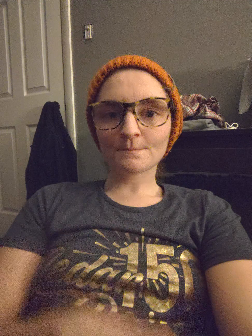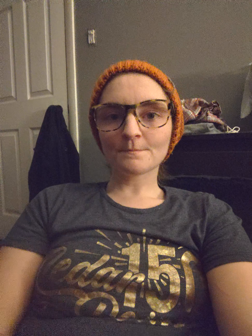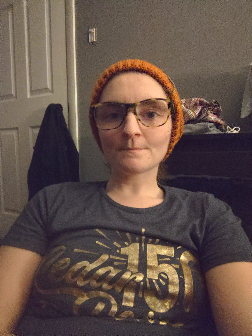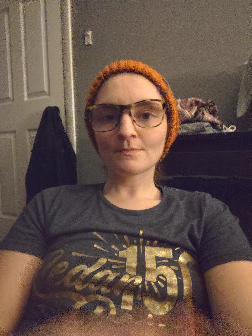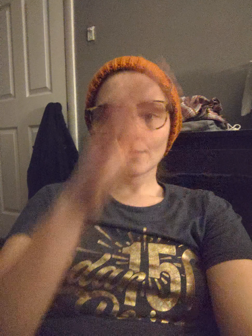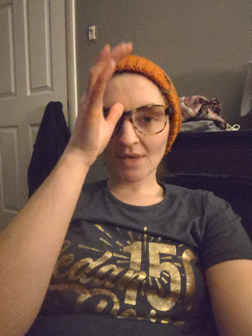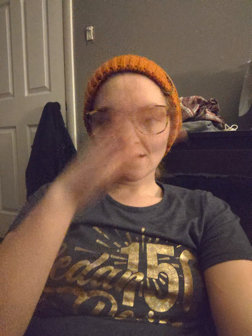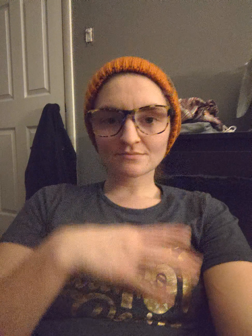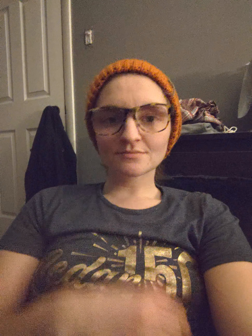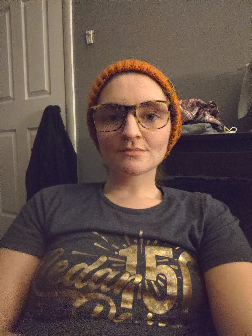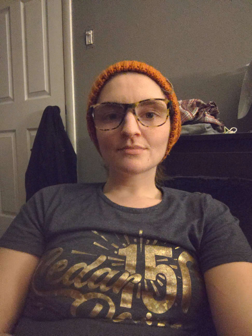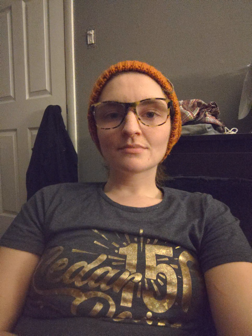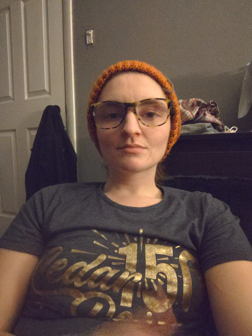man